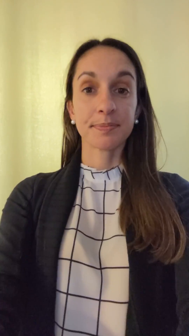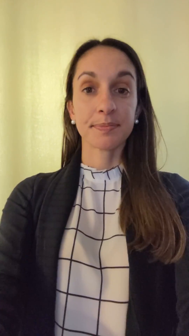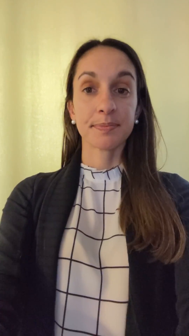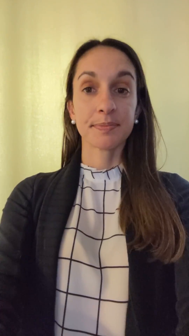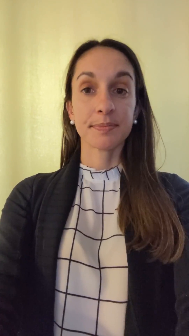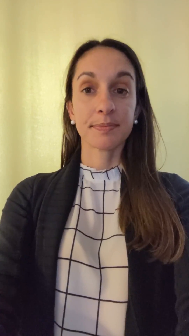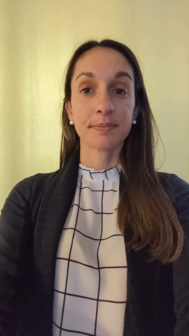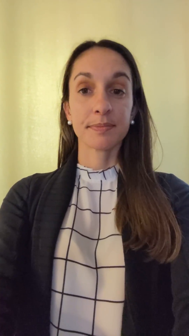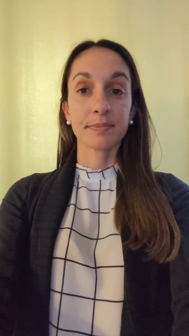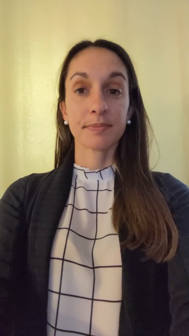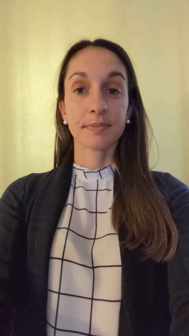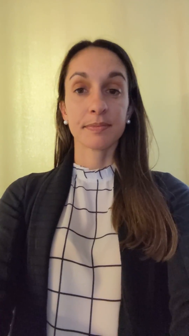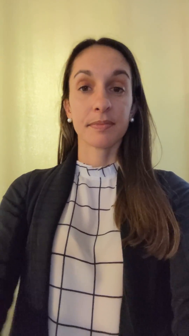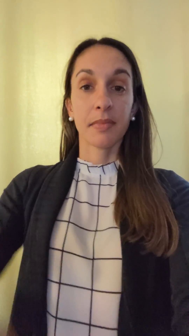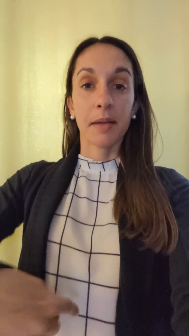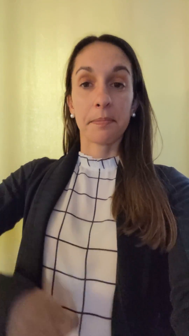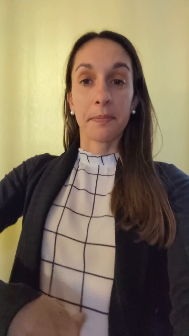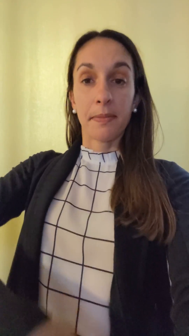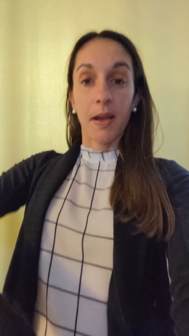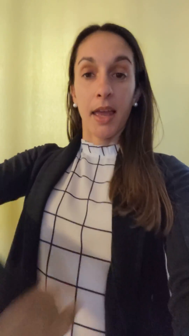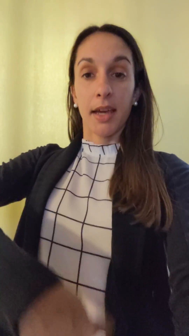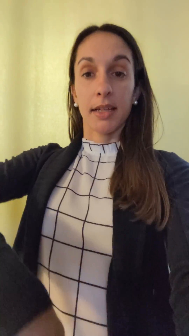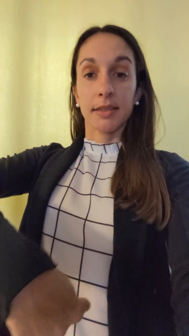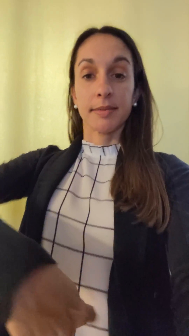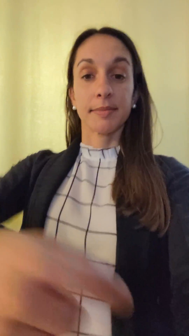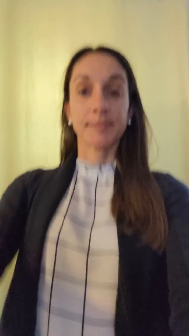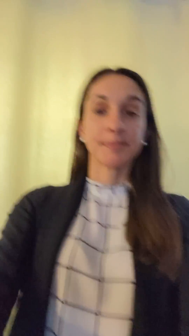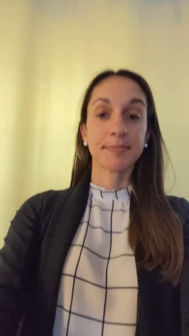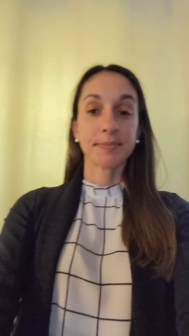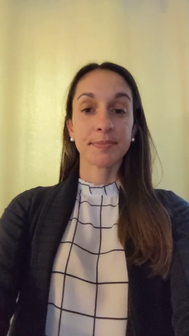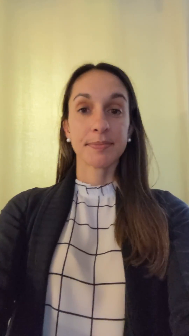belly button